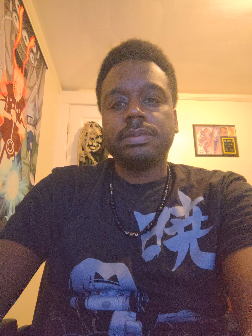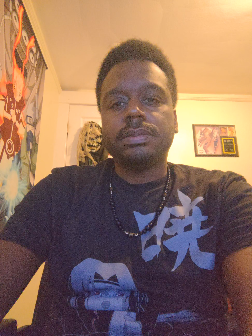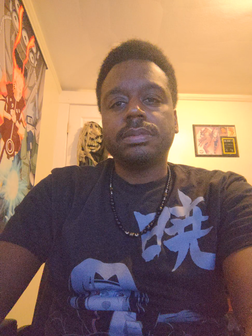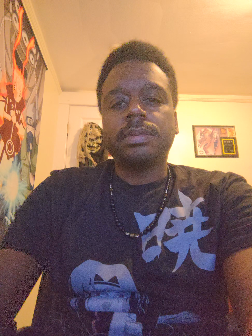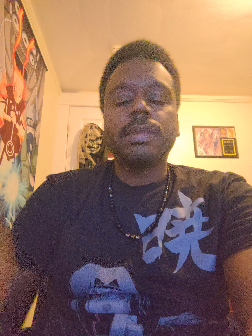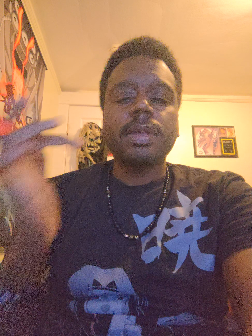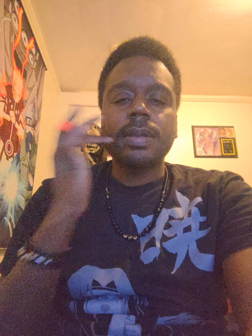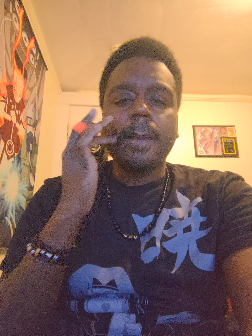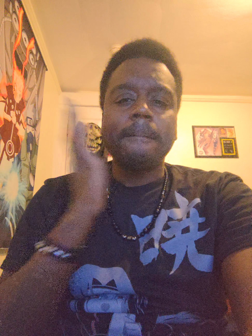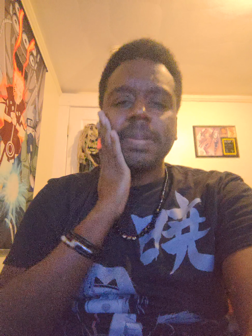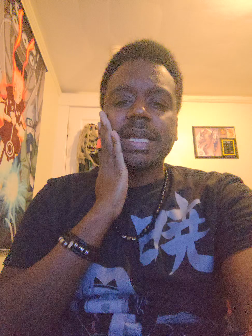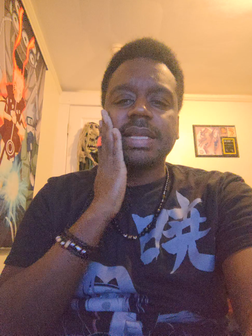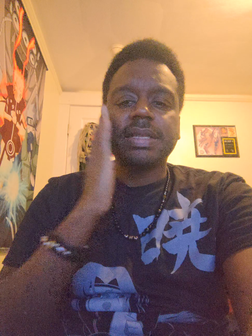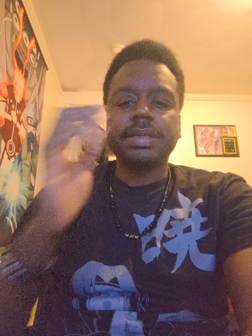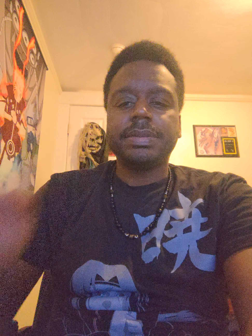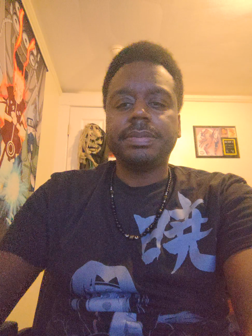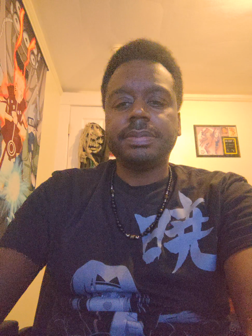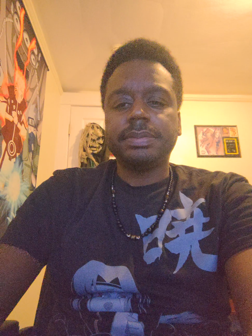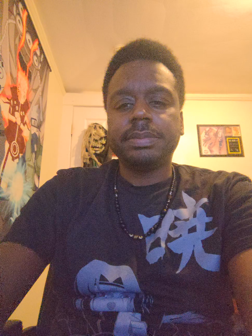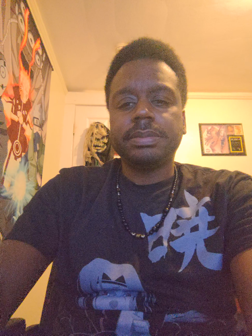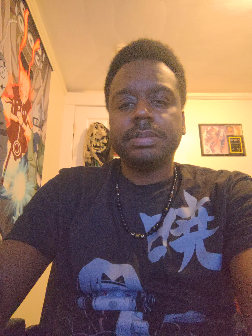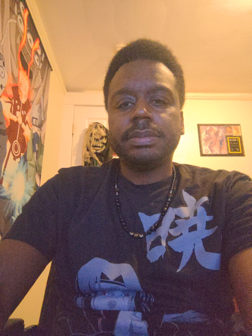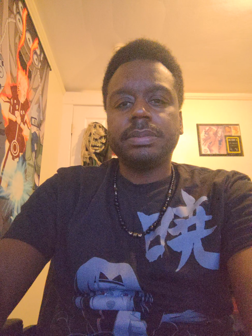bee